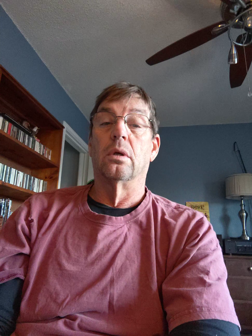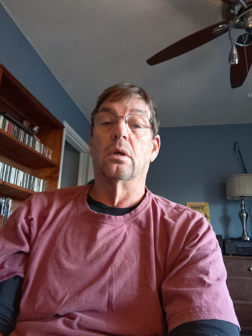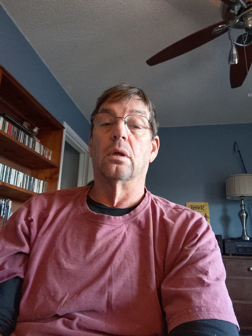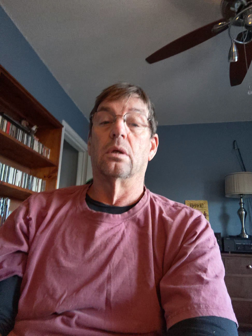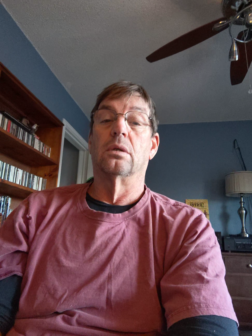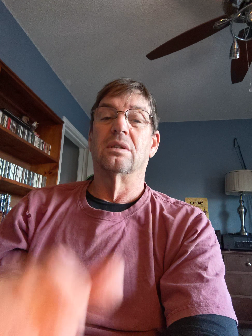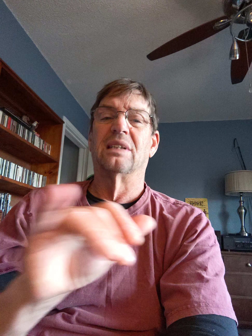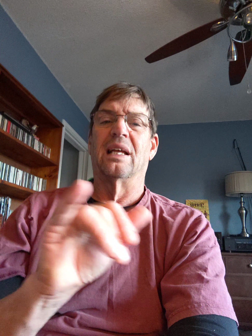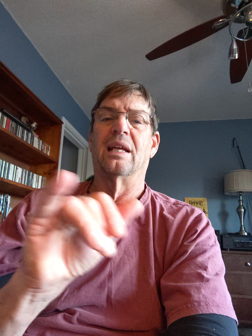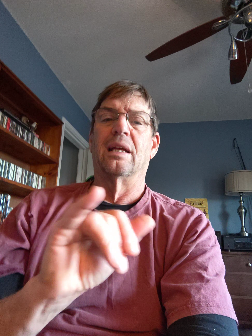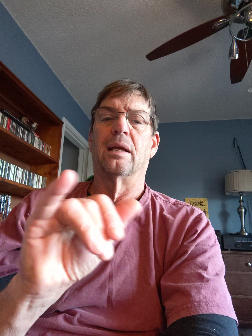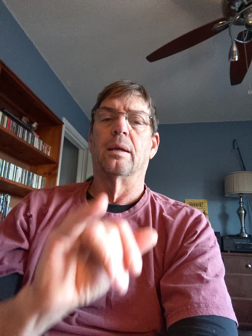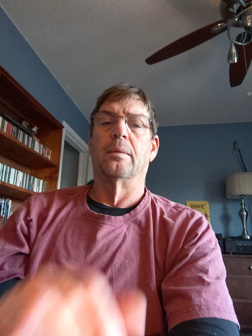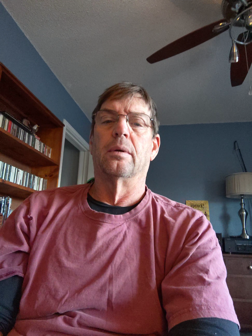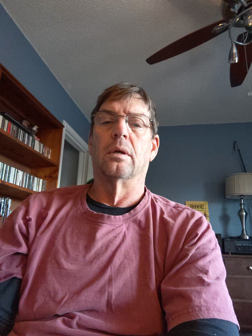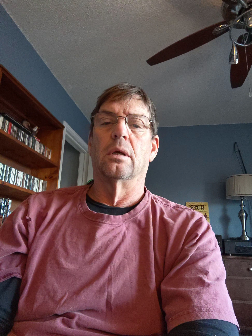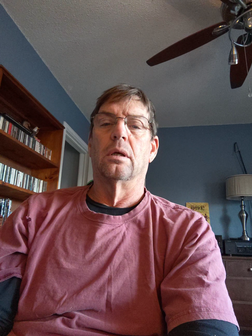same